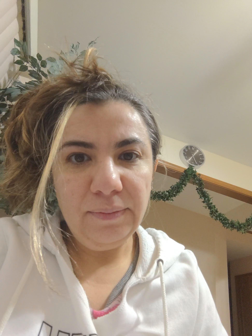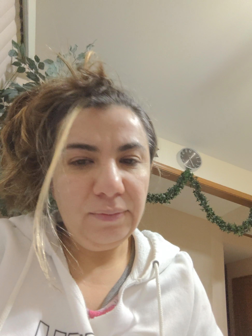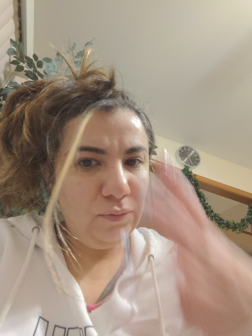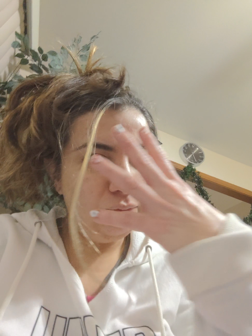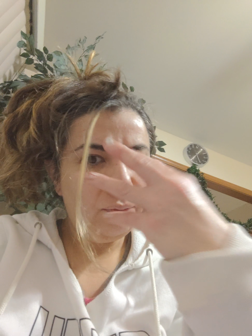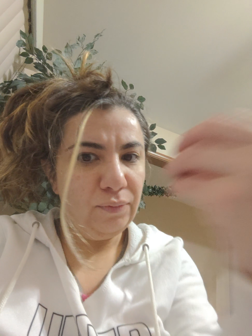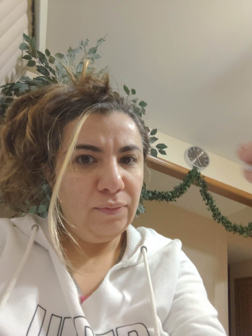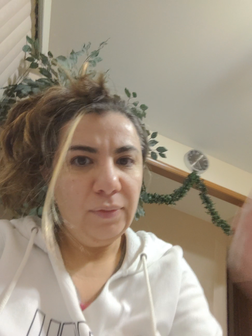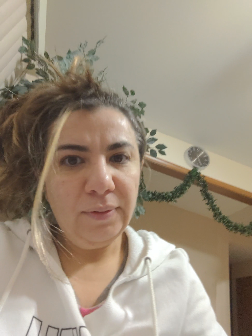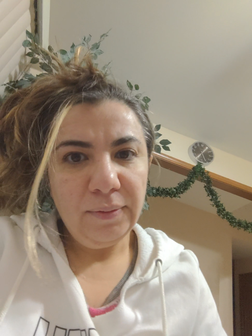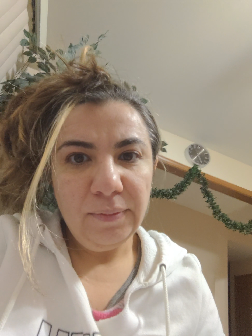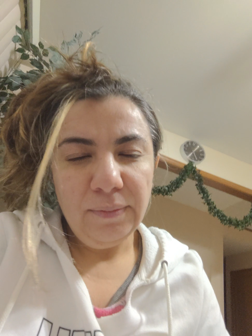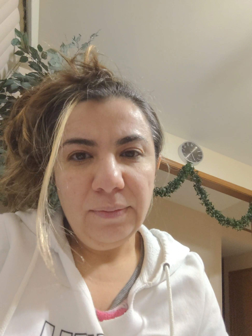wolf